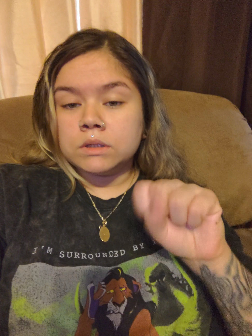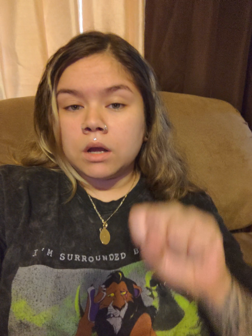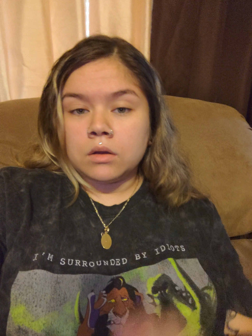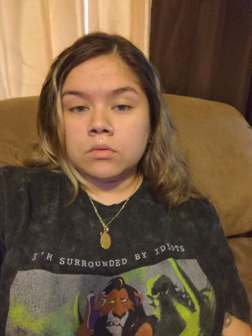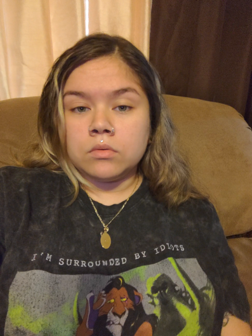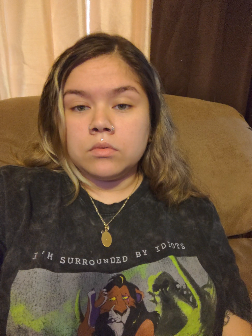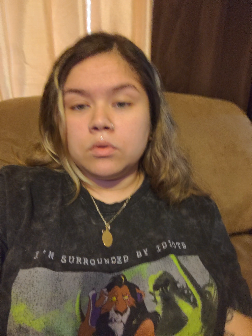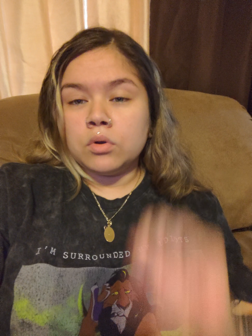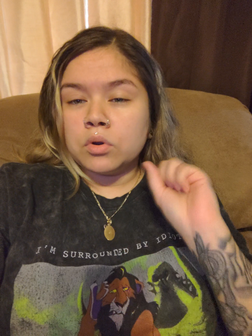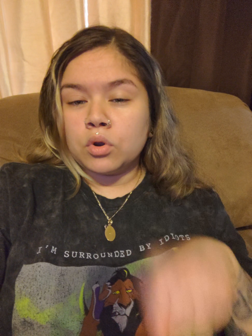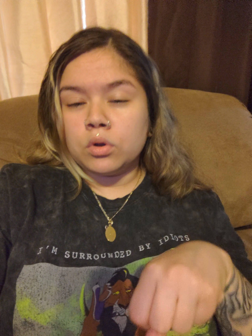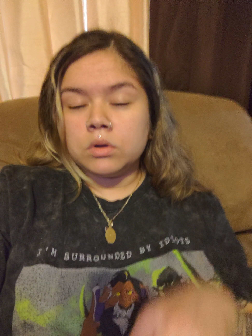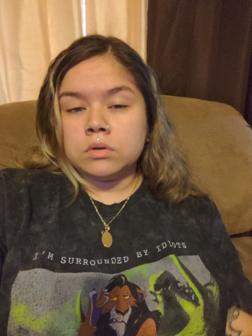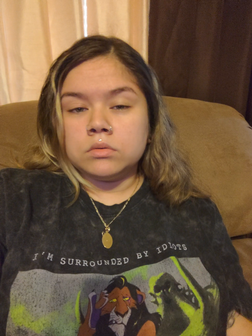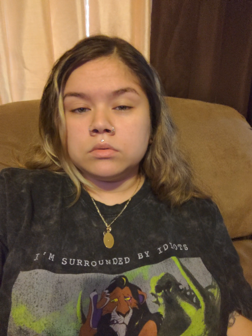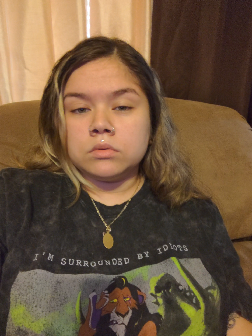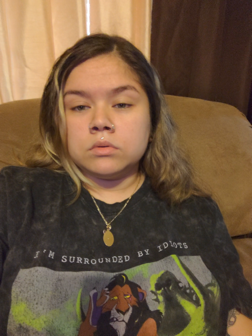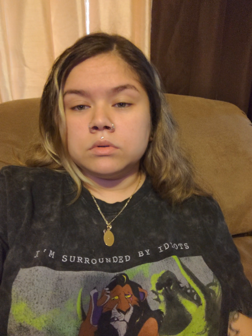could